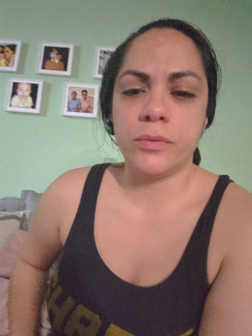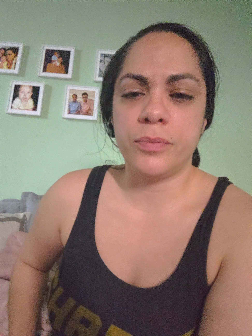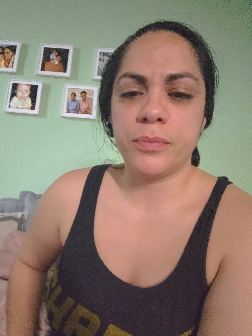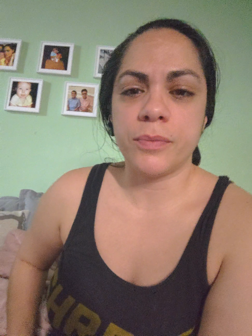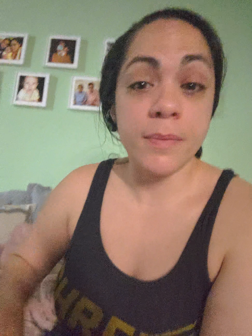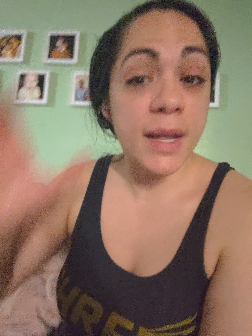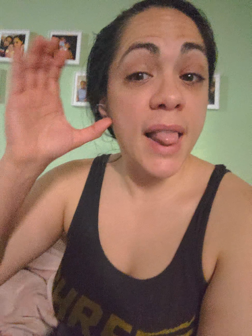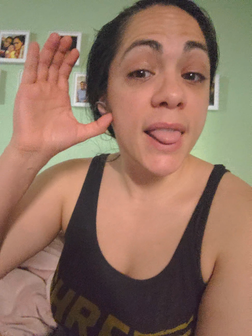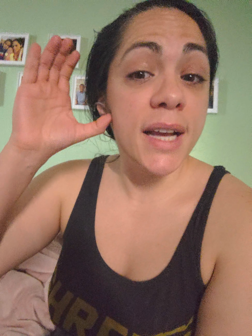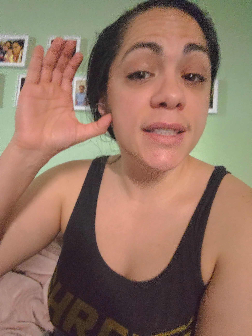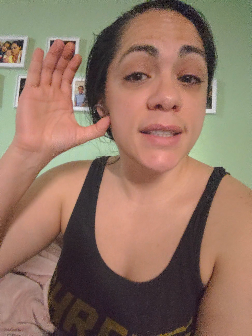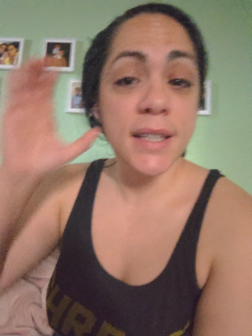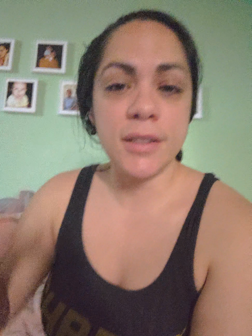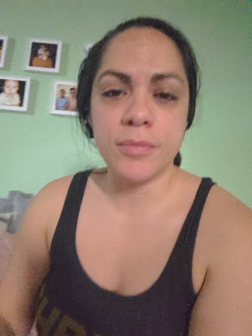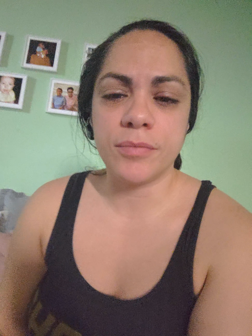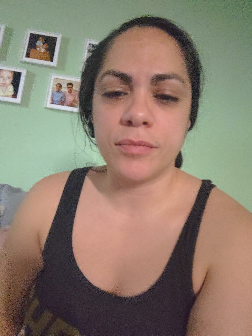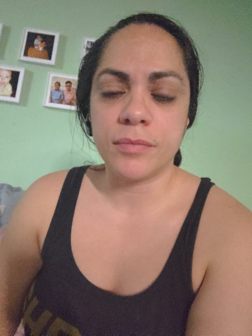listen